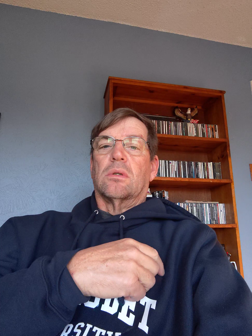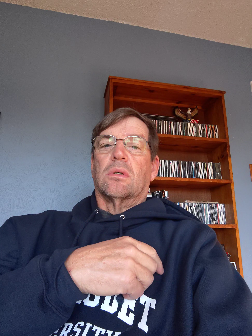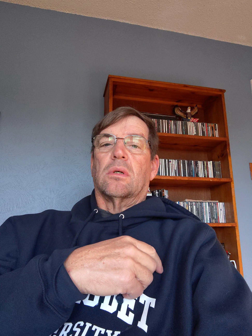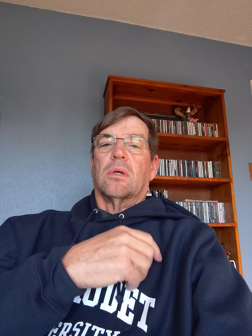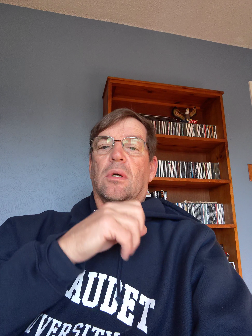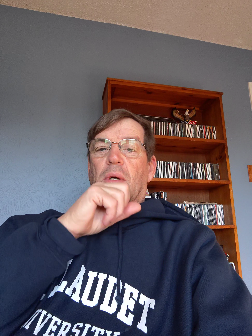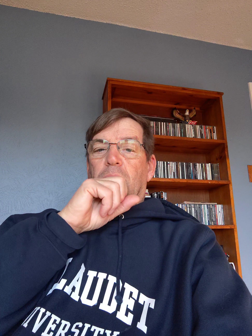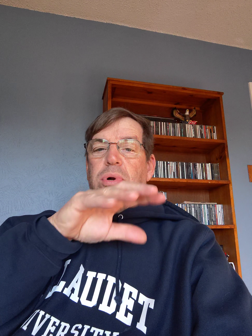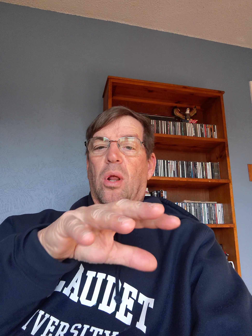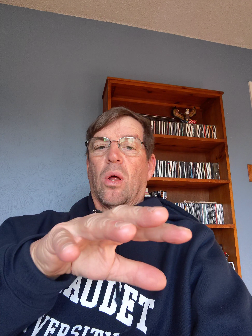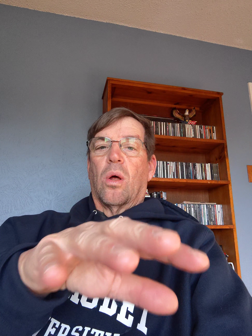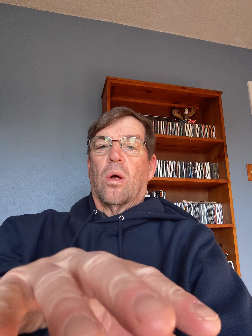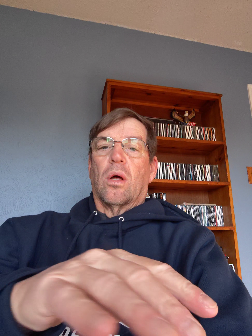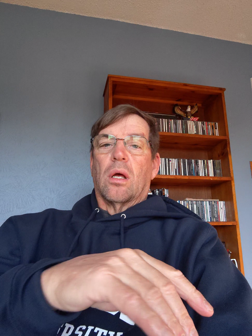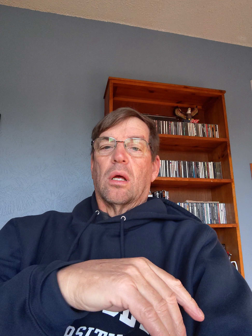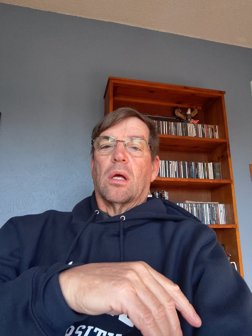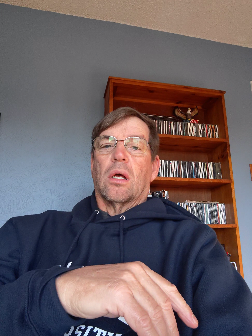blow